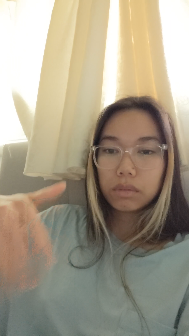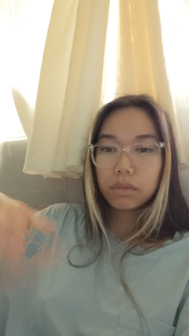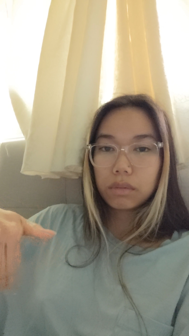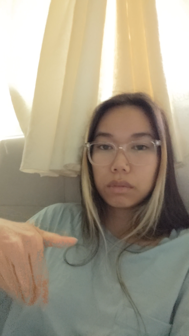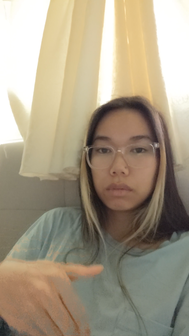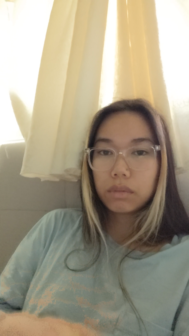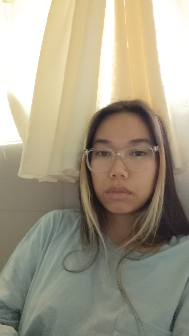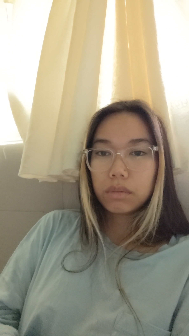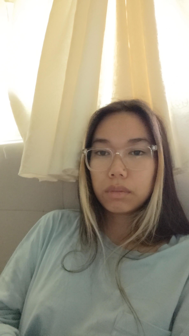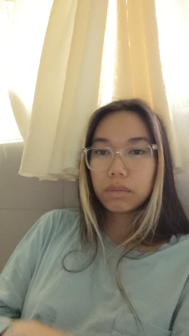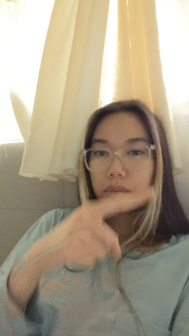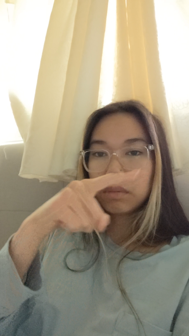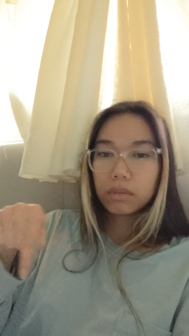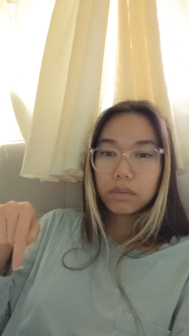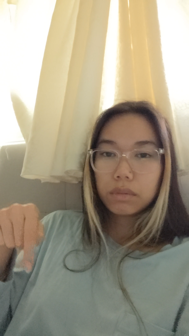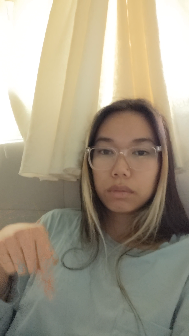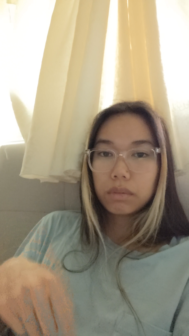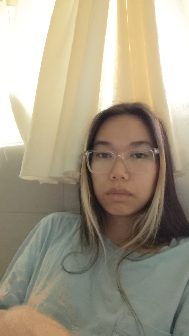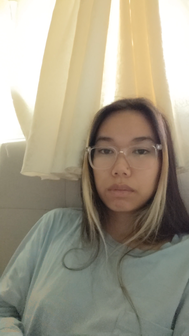cut